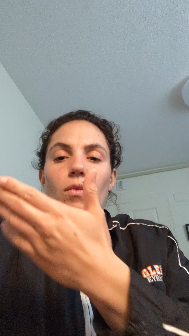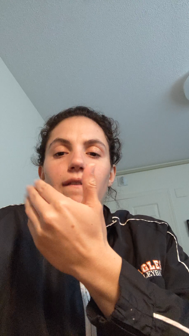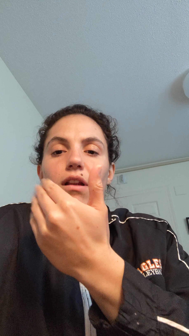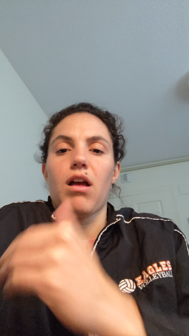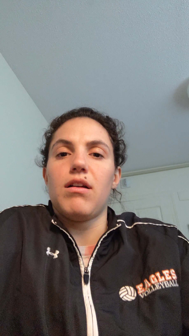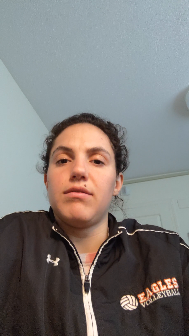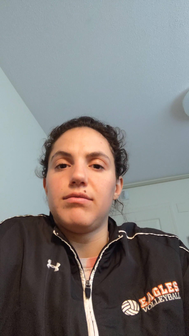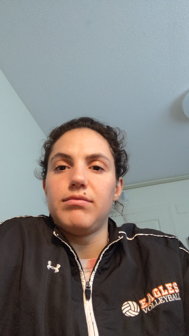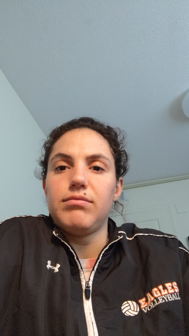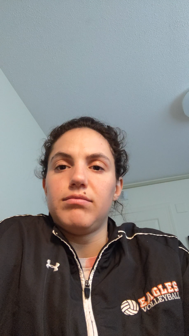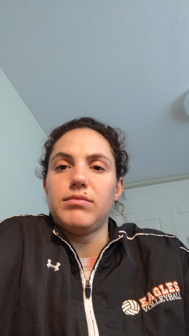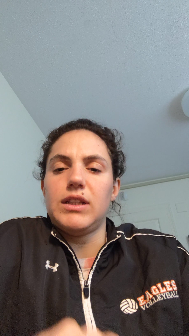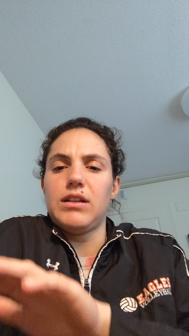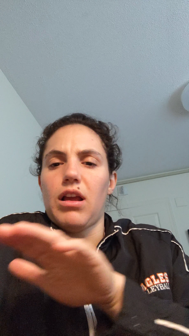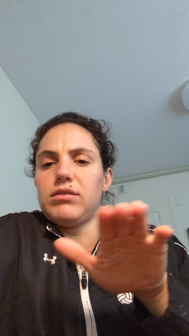nice